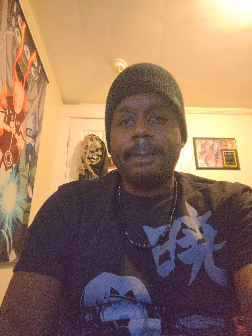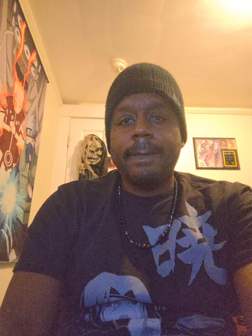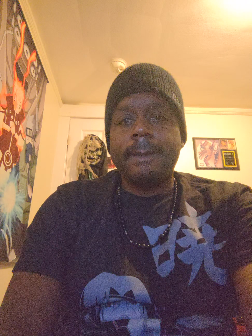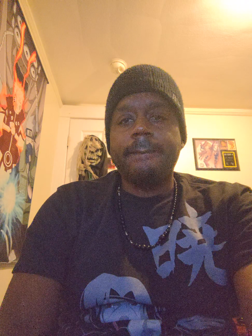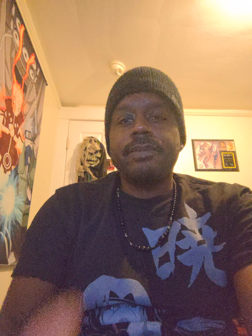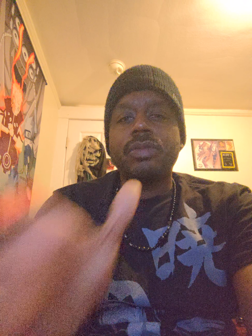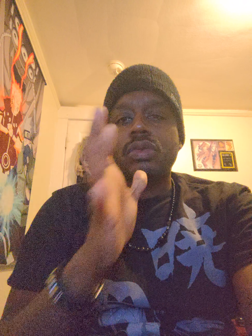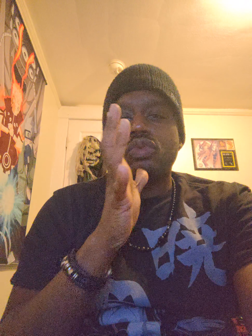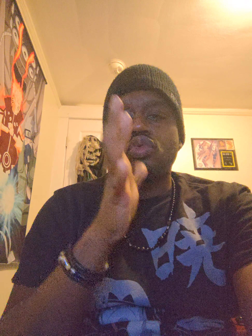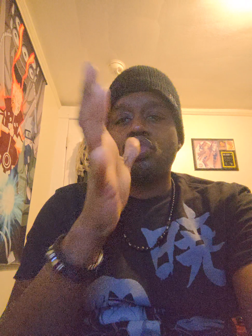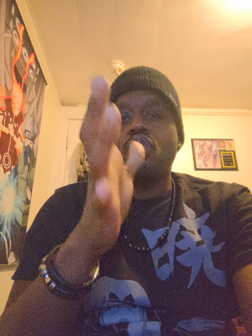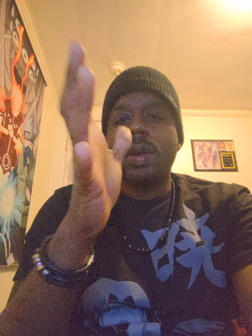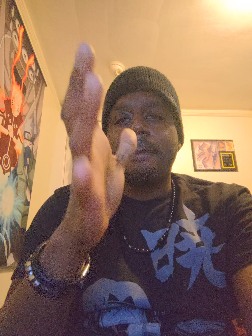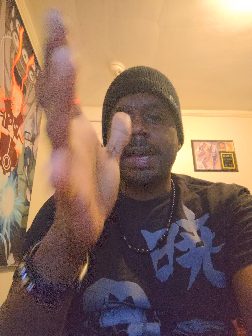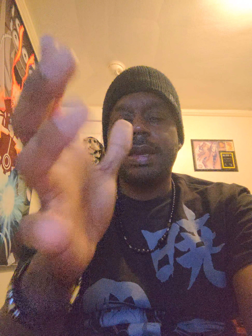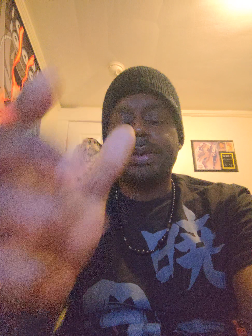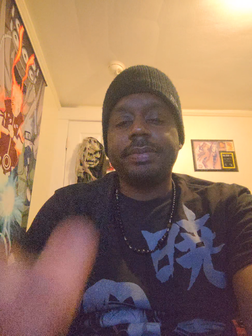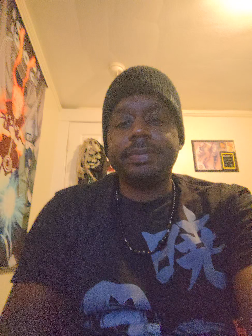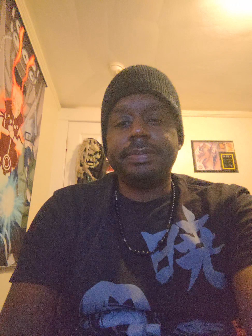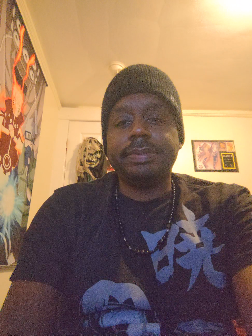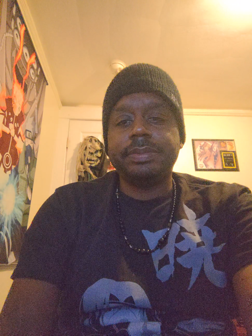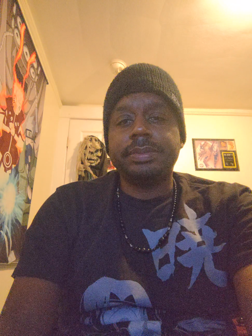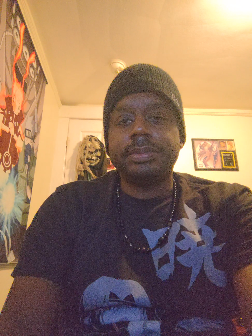grandma